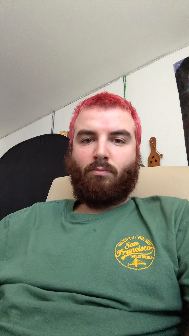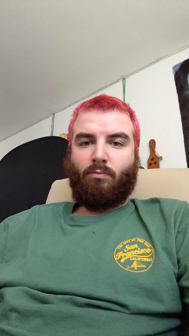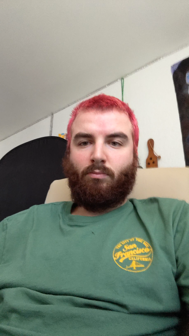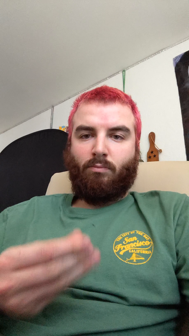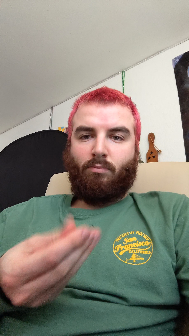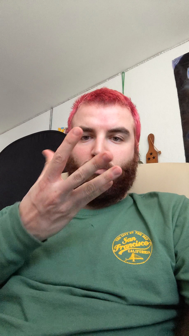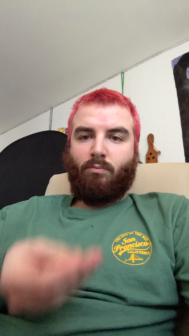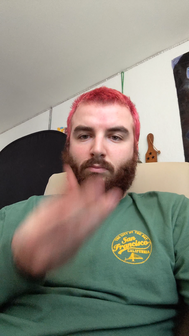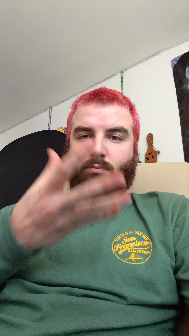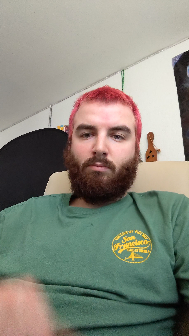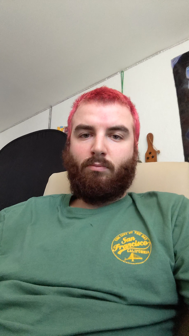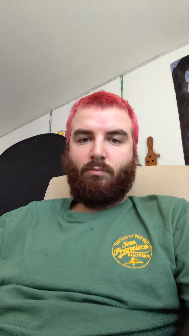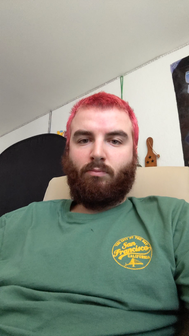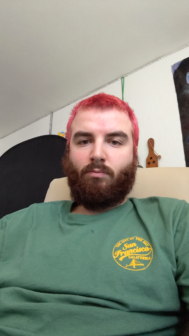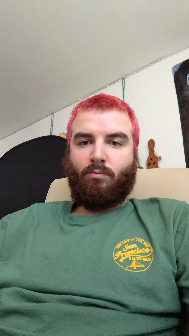plants